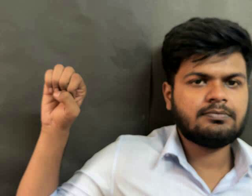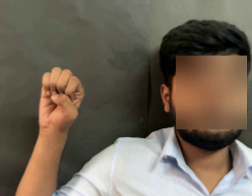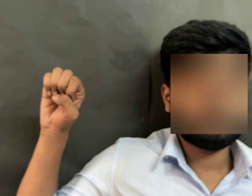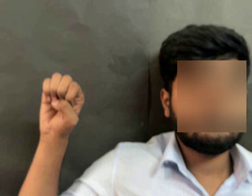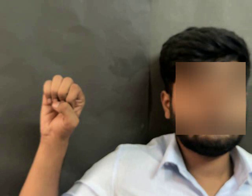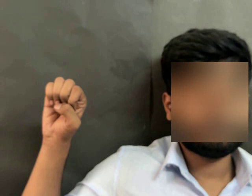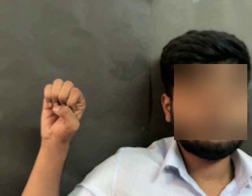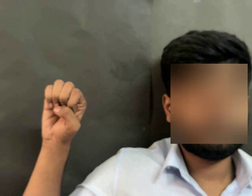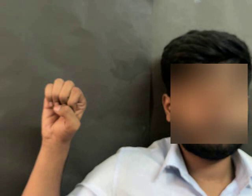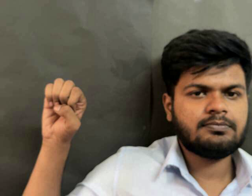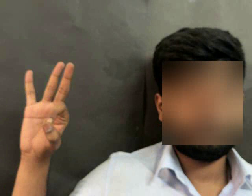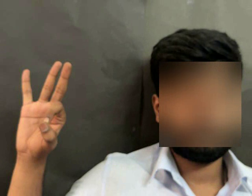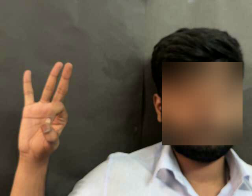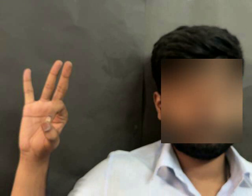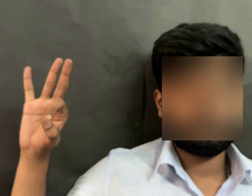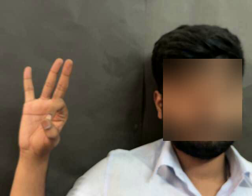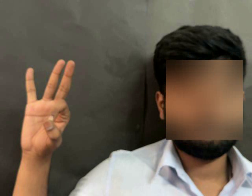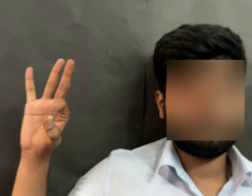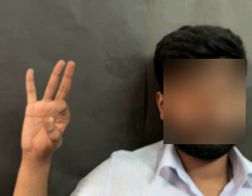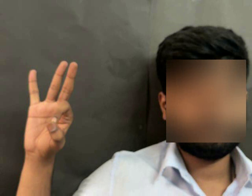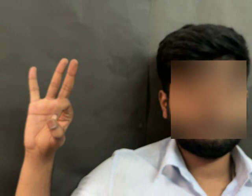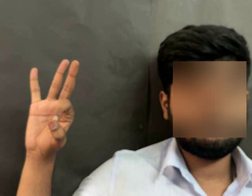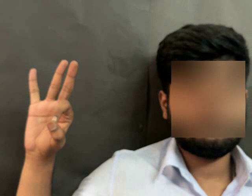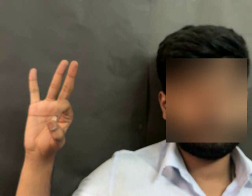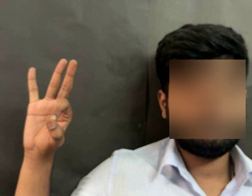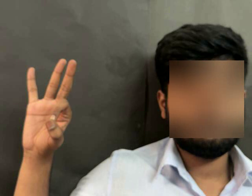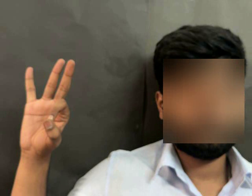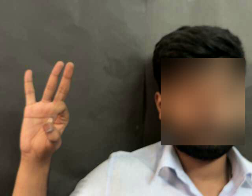F